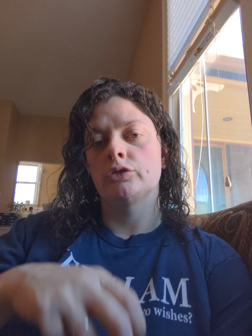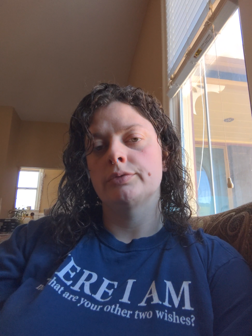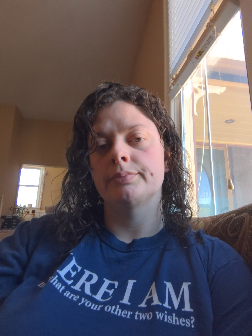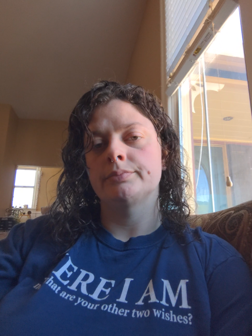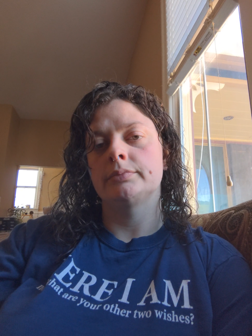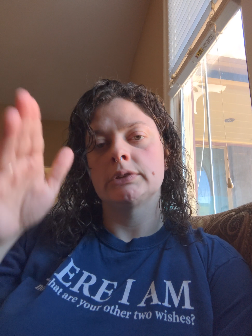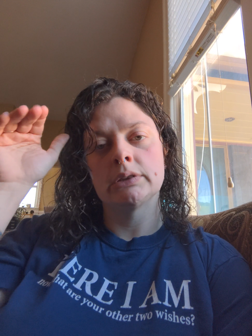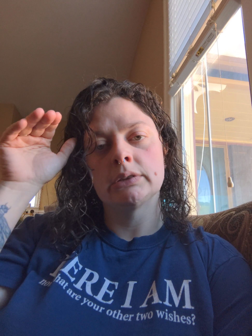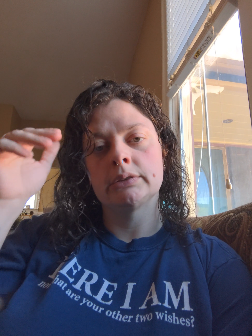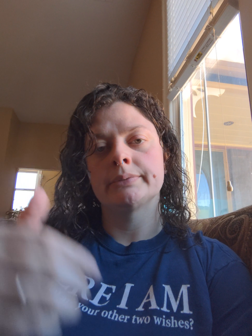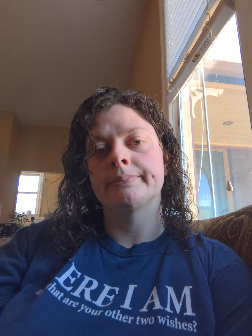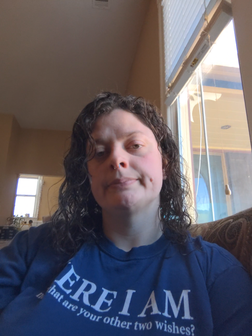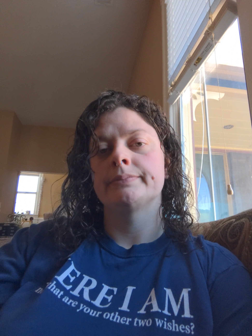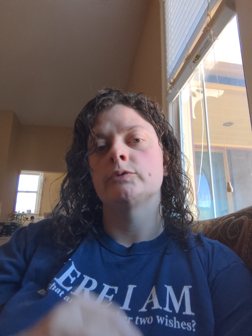donkey